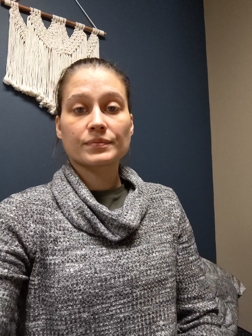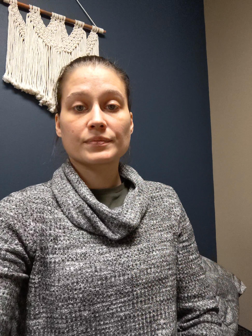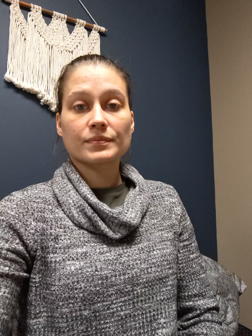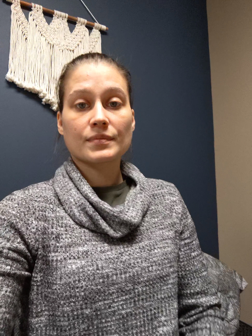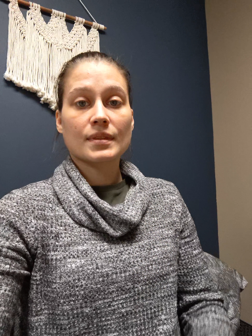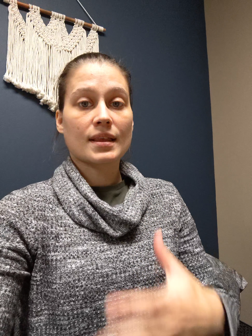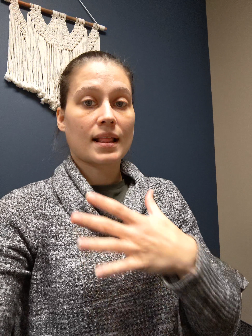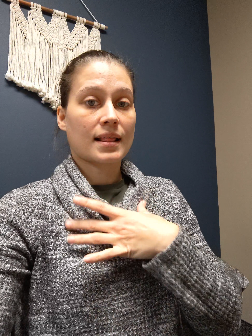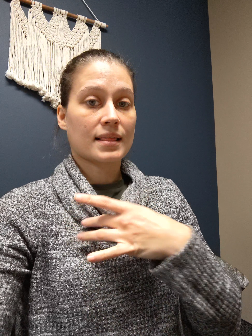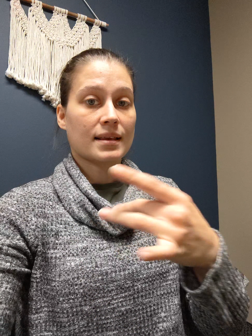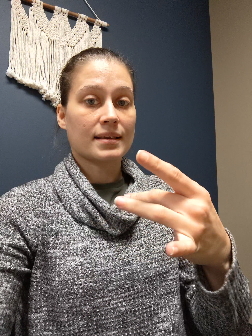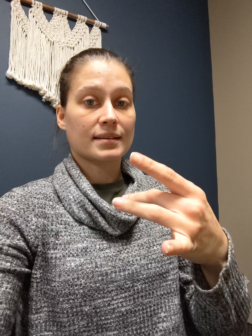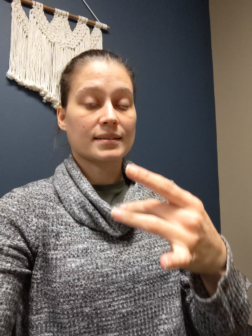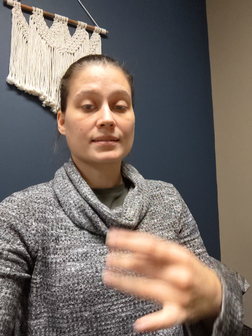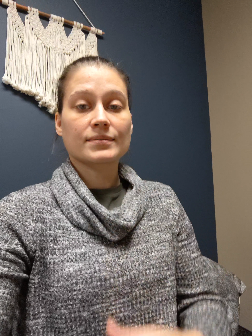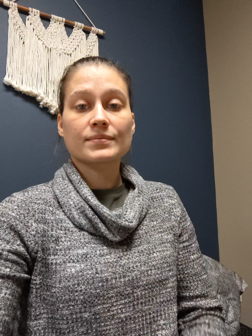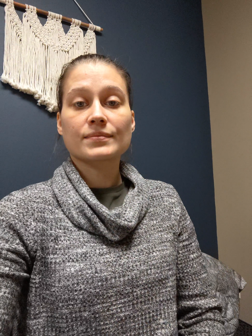like